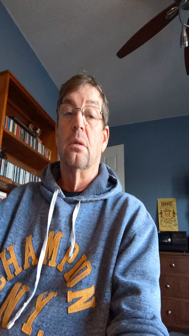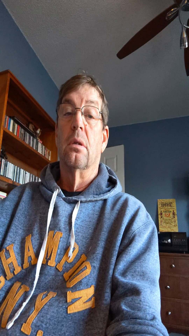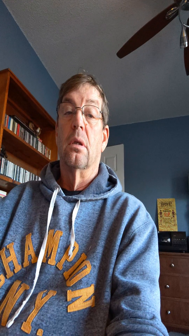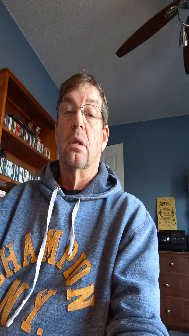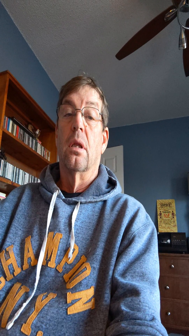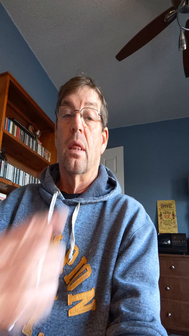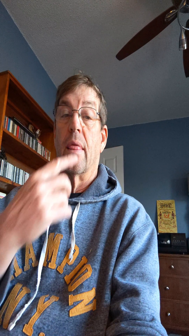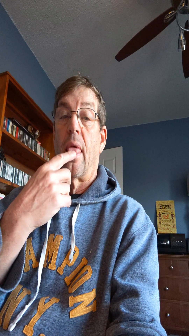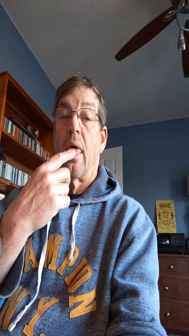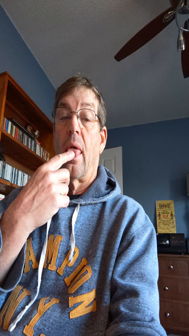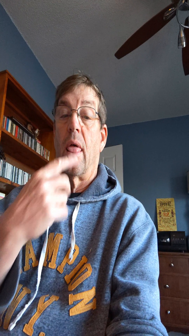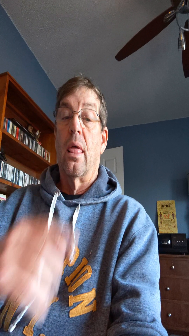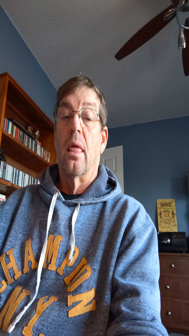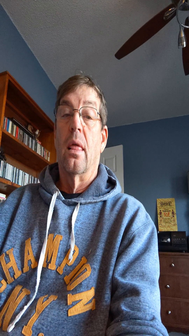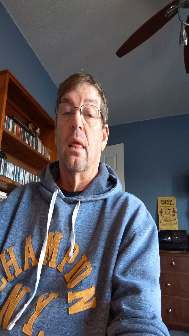tongue